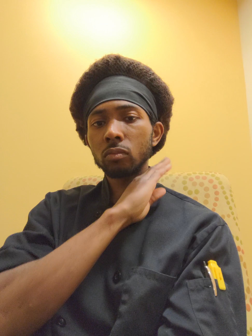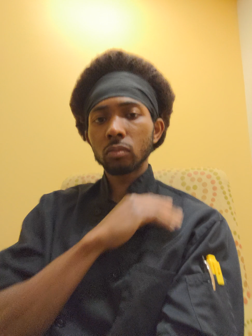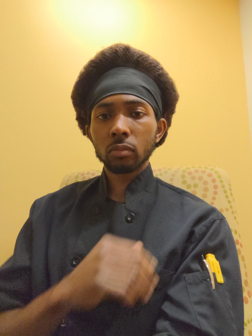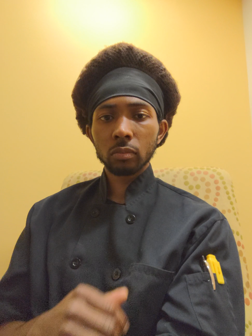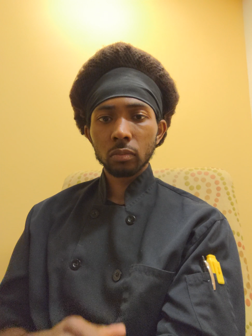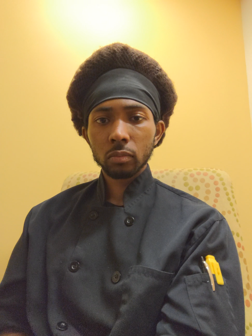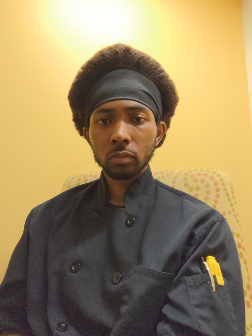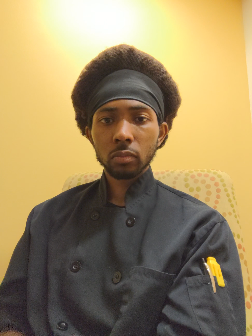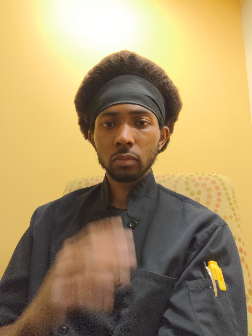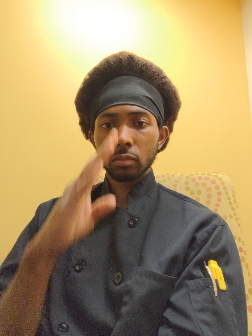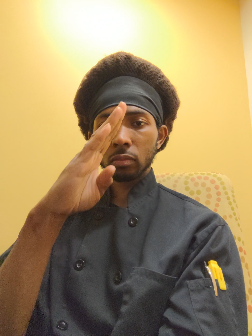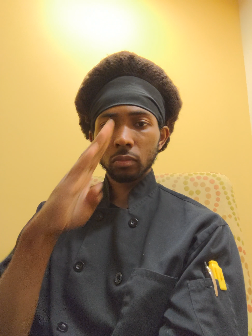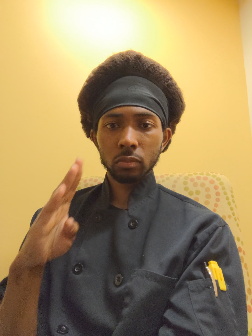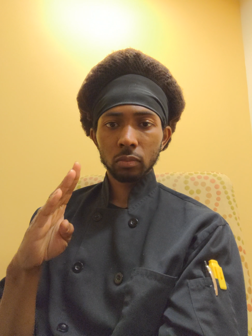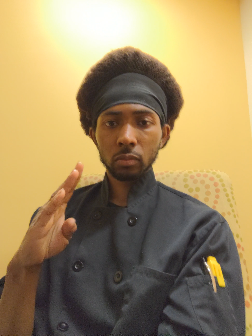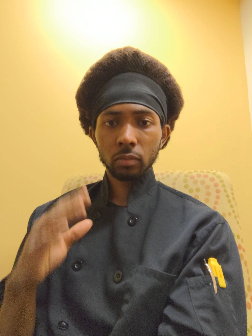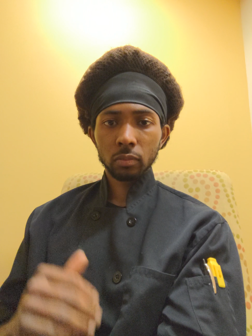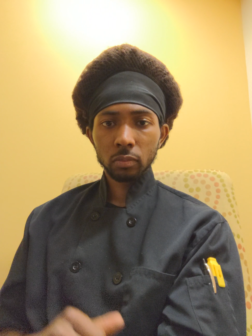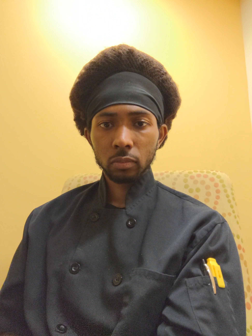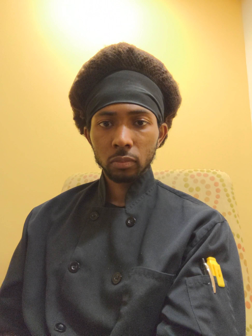roof